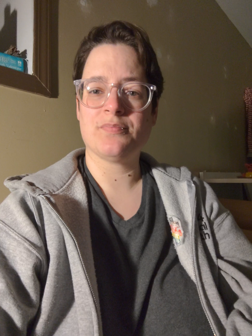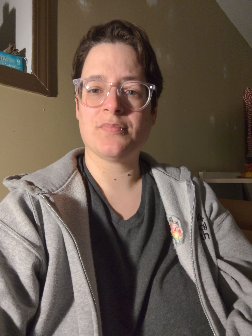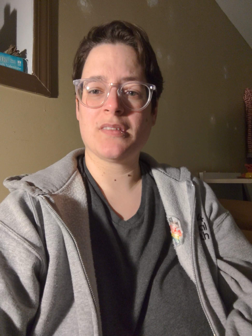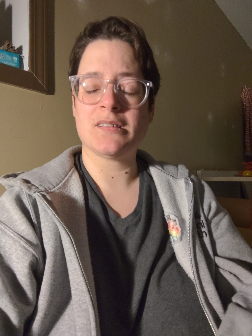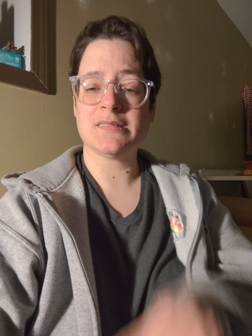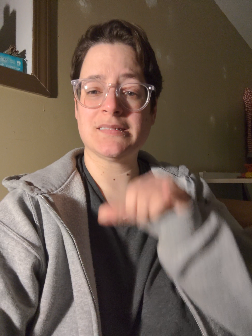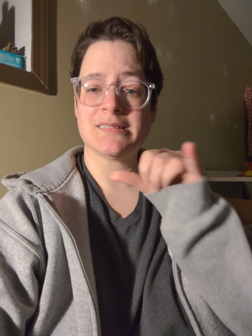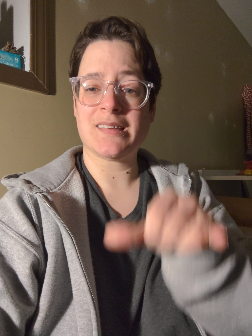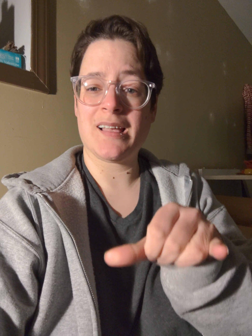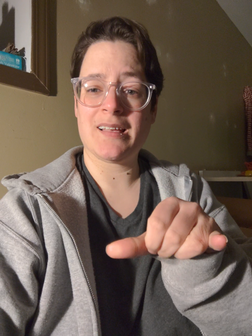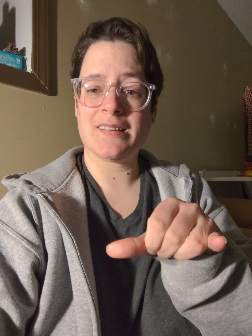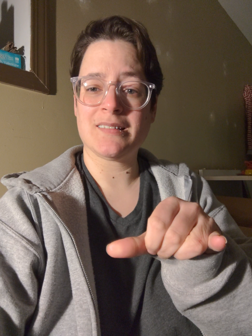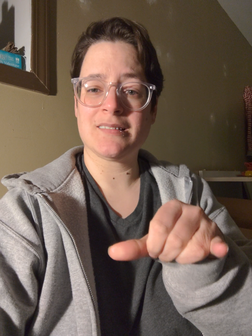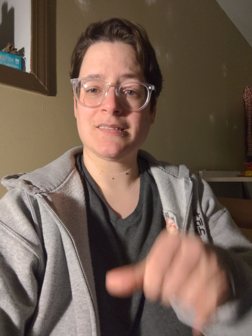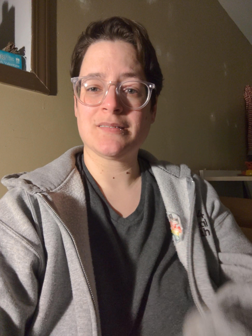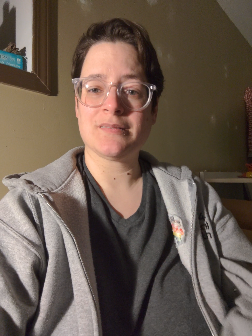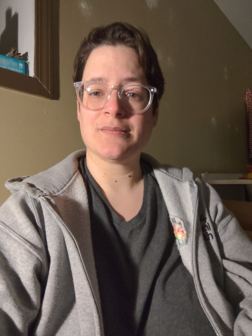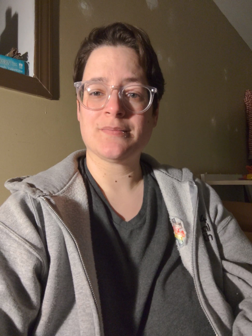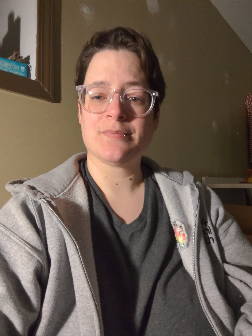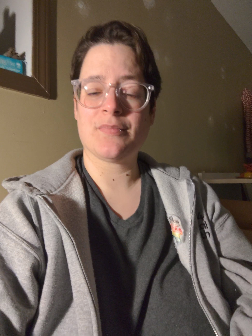stay